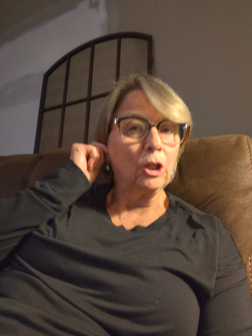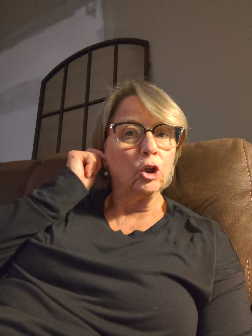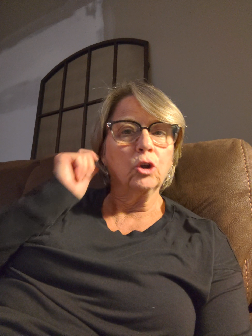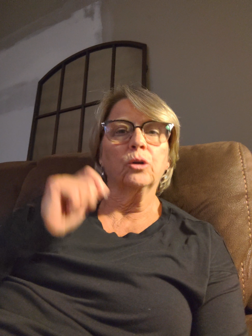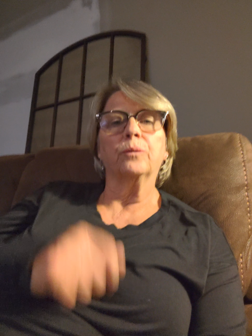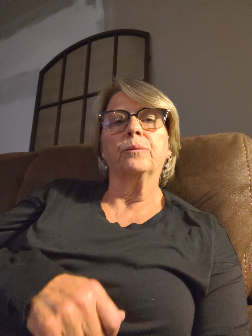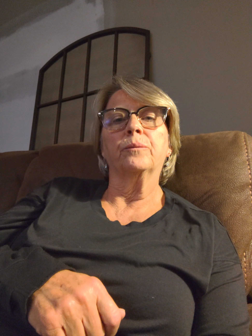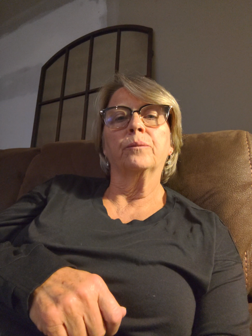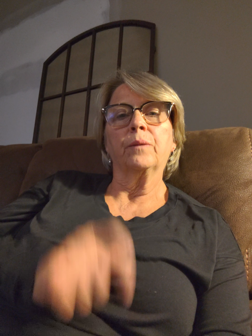ear